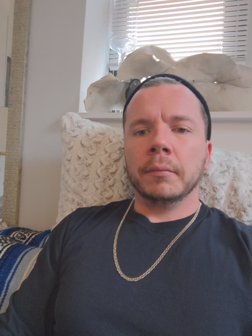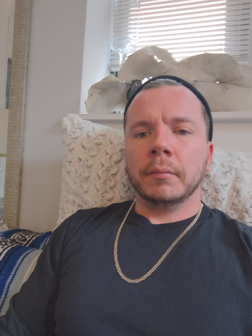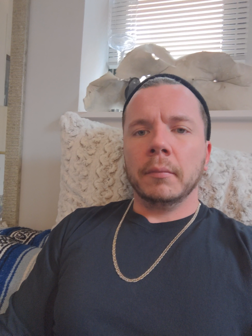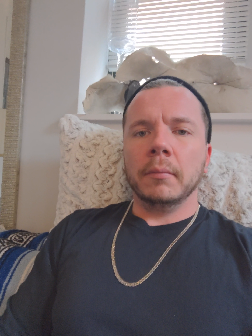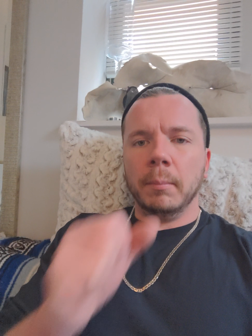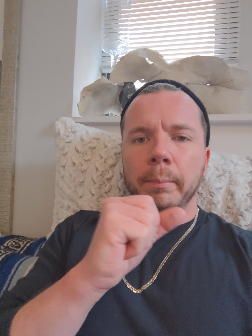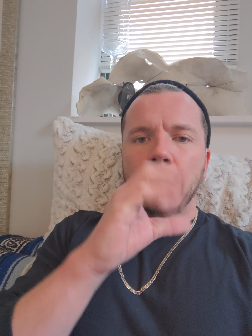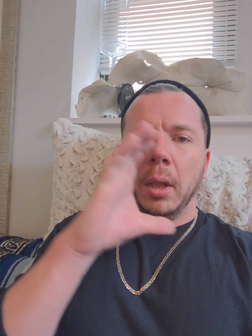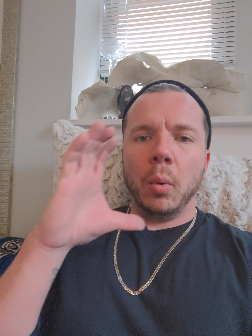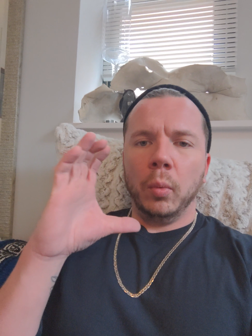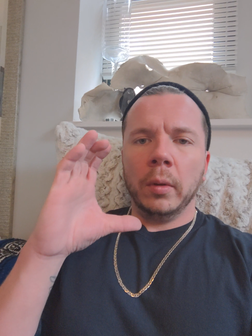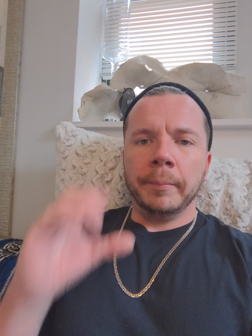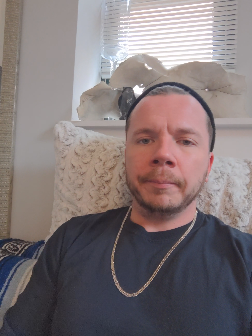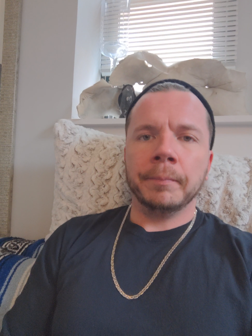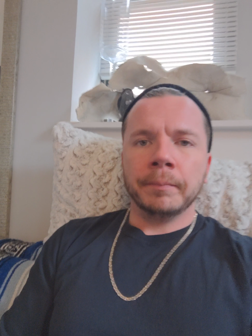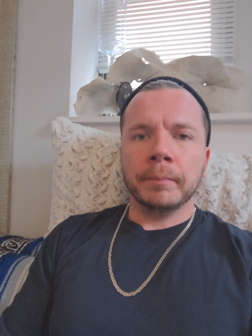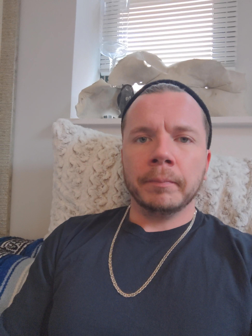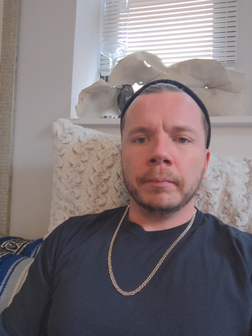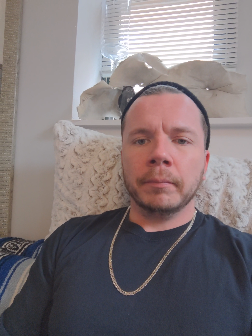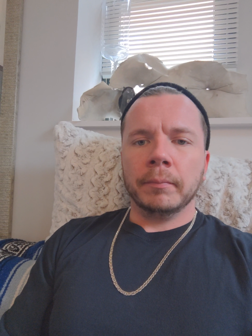balloon